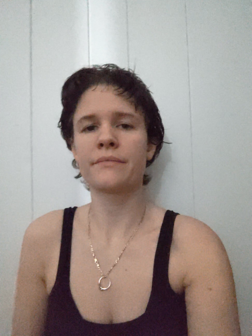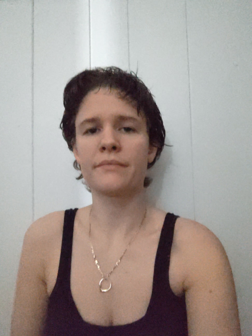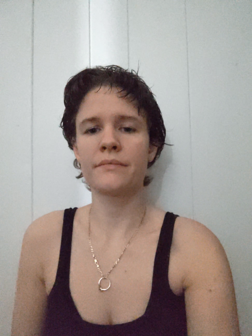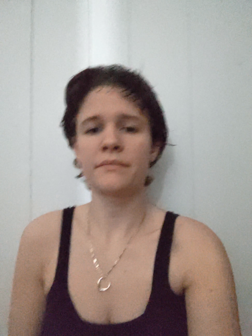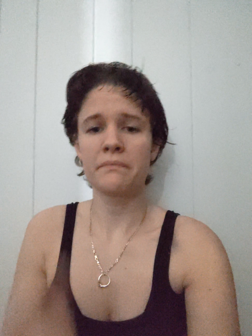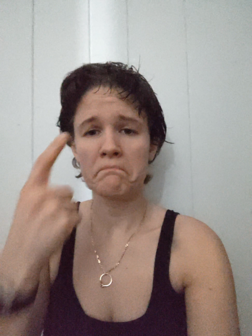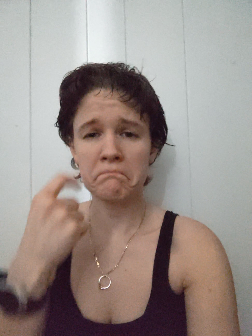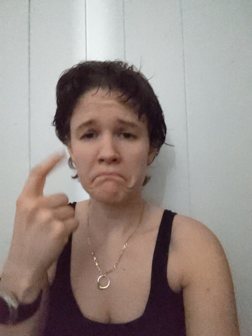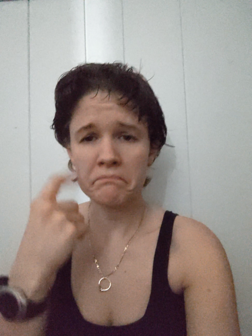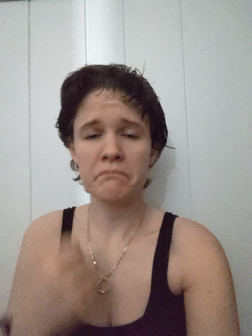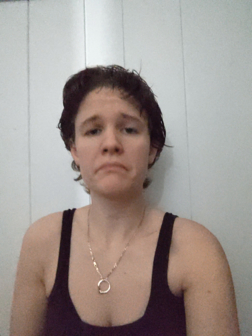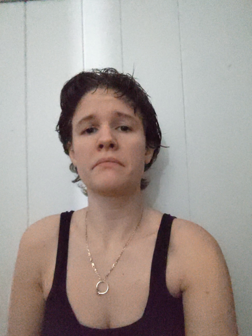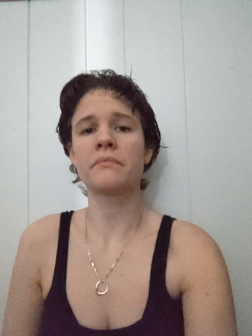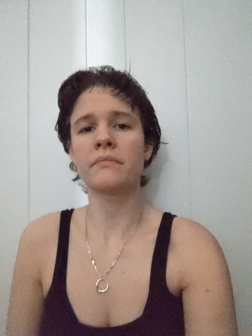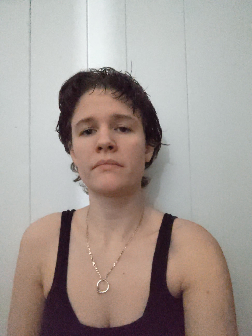cry